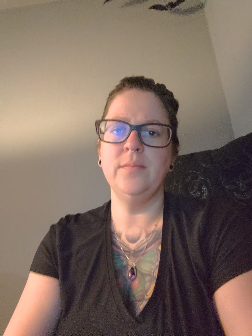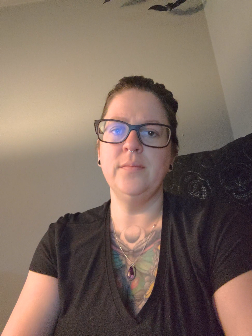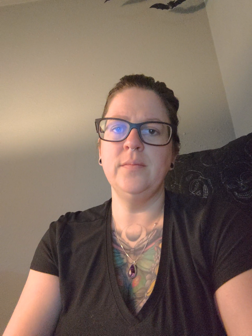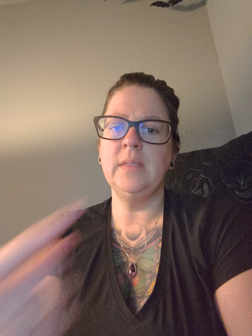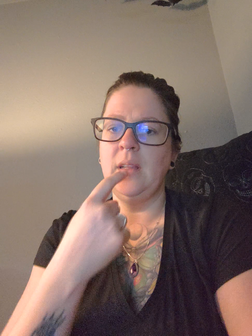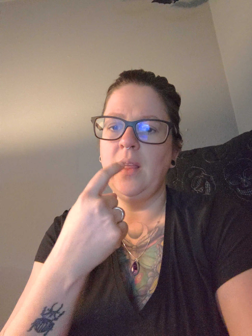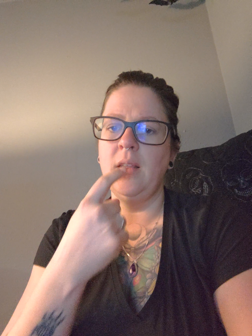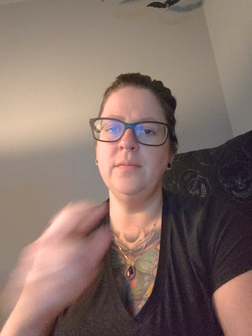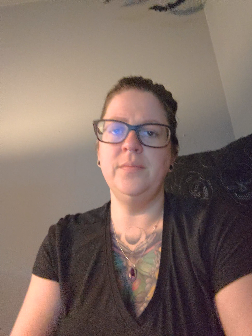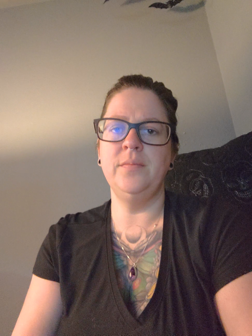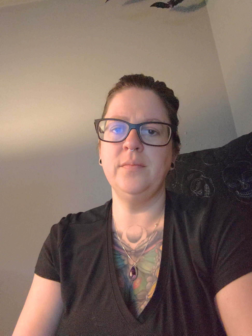tongue